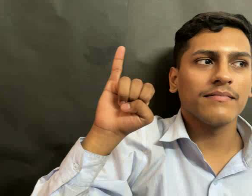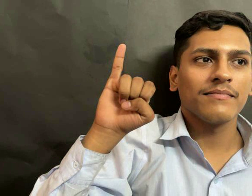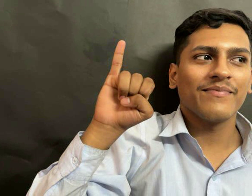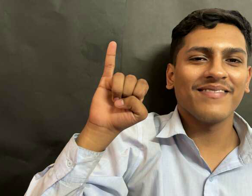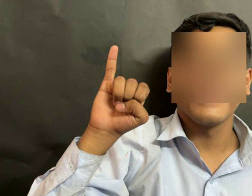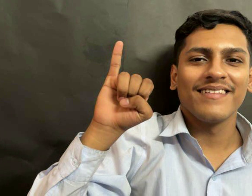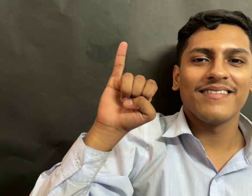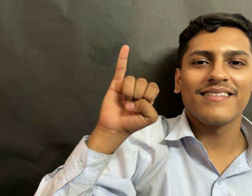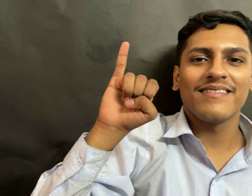I